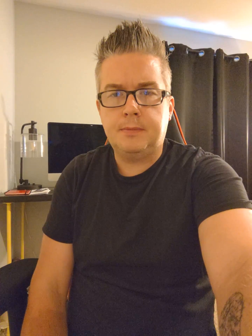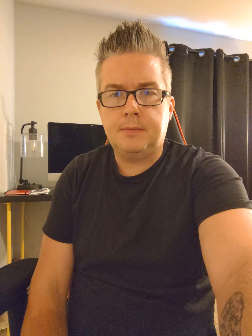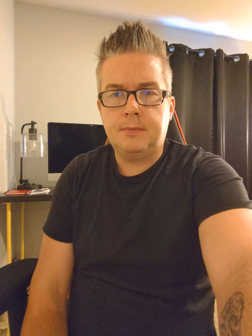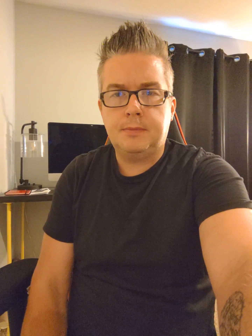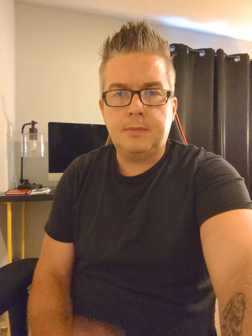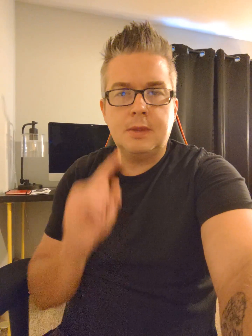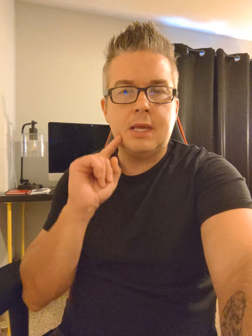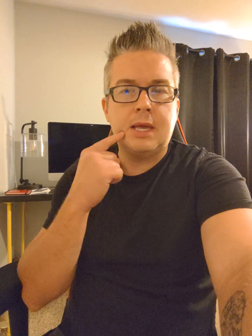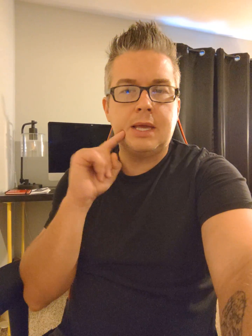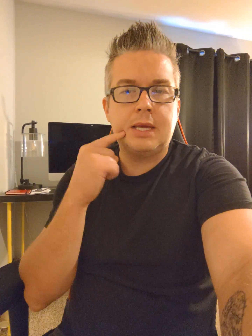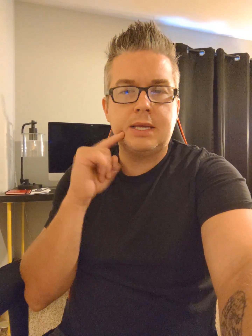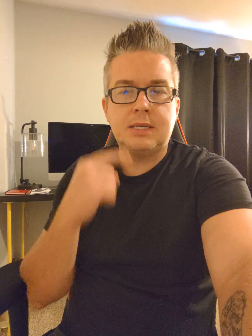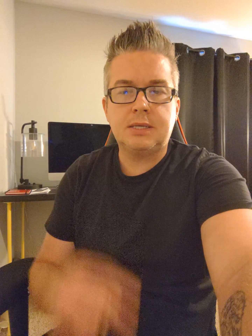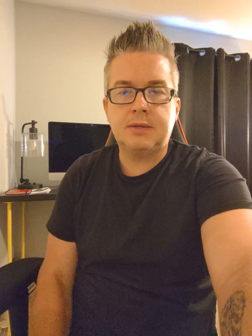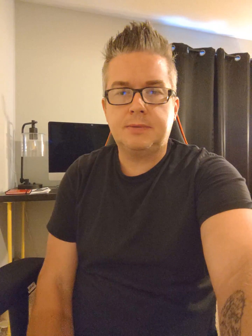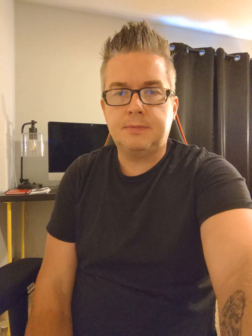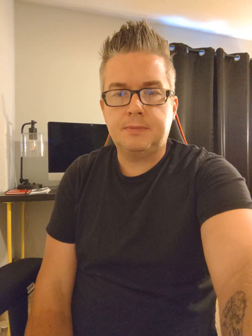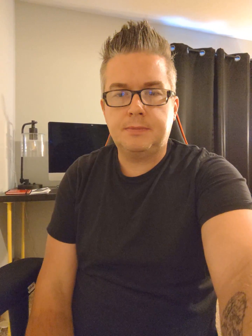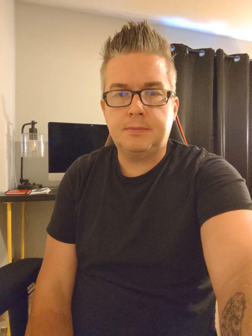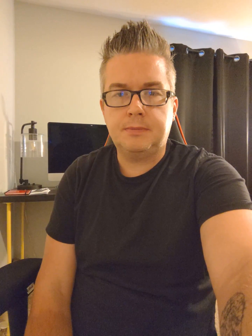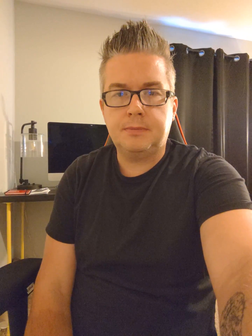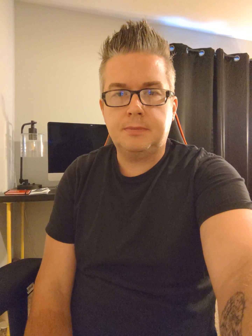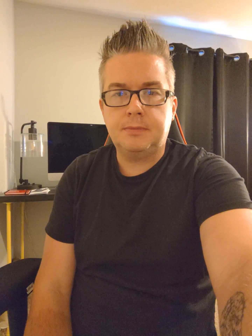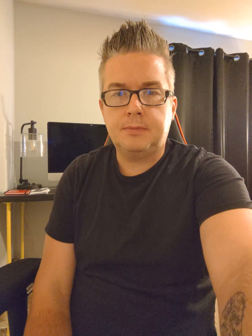candy